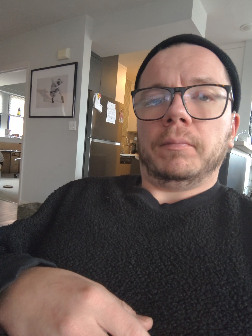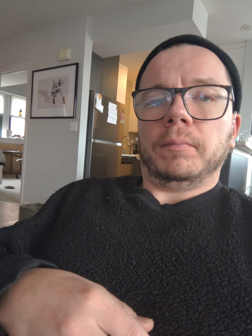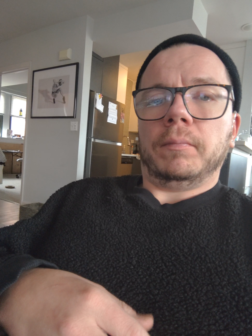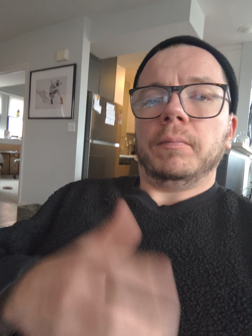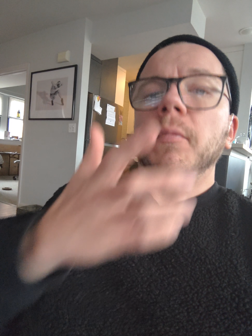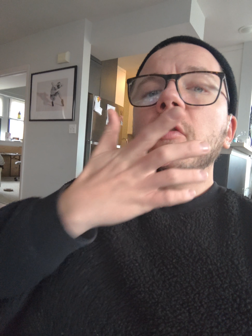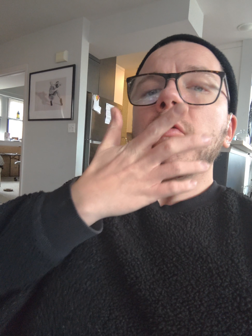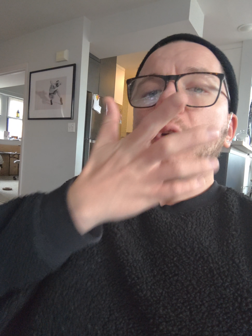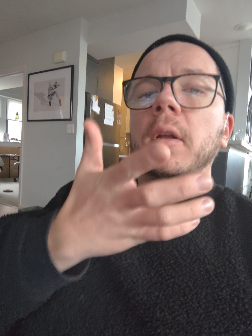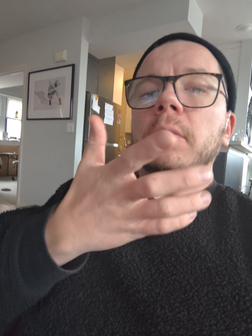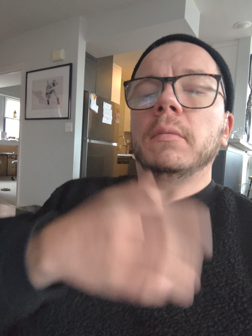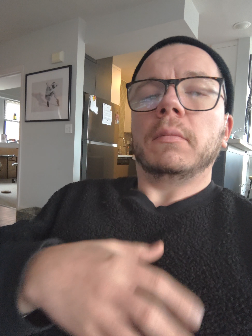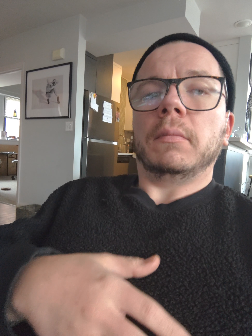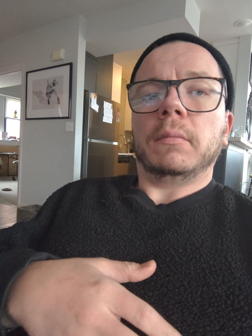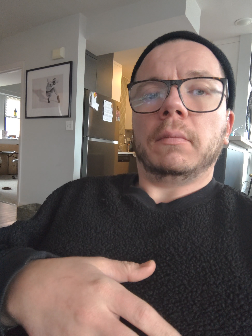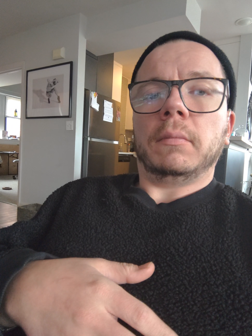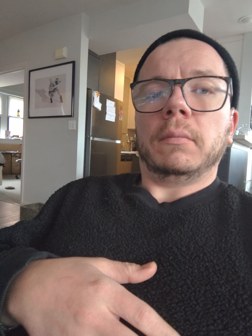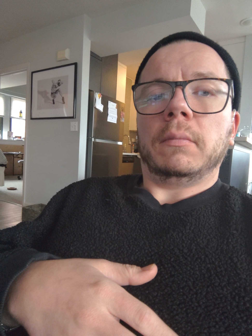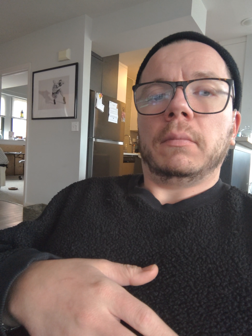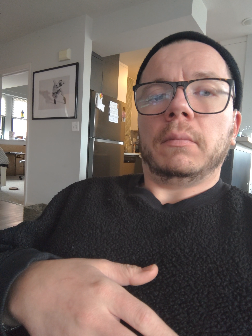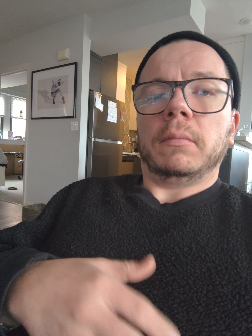grass